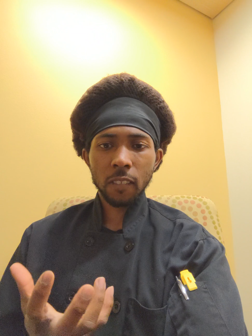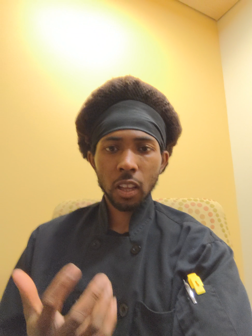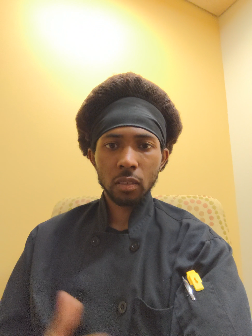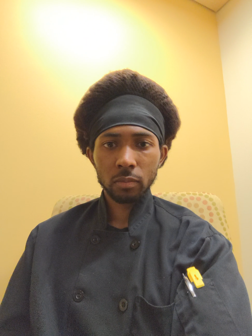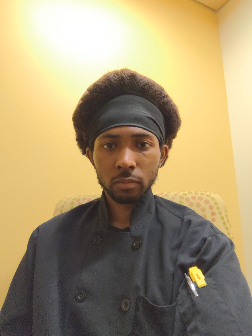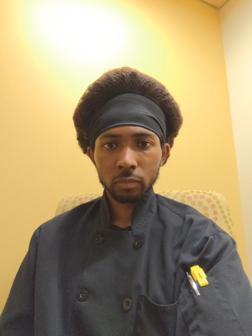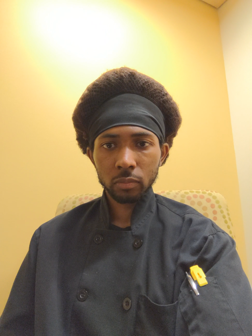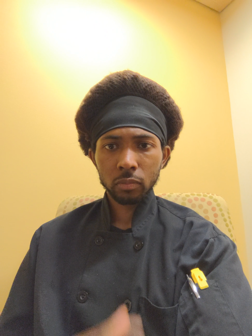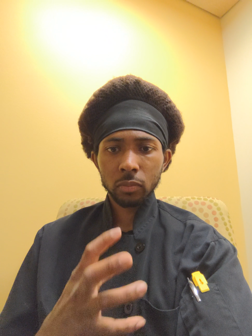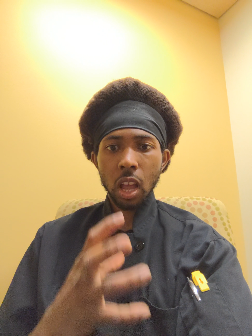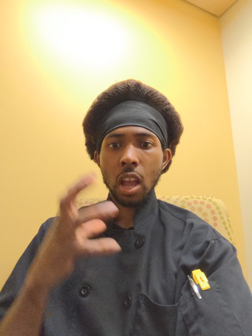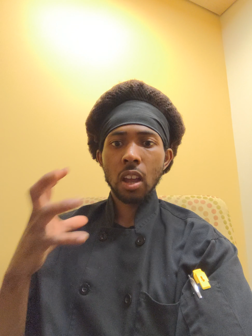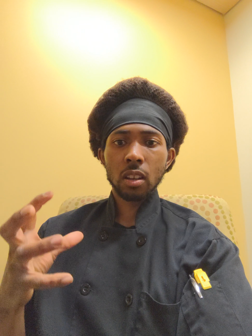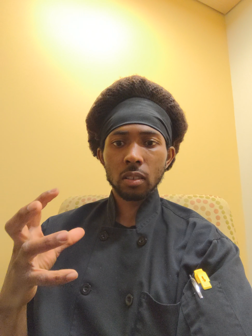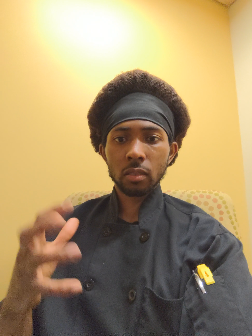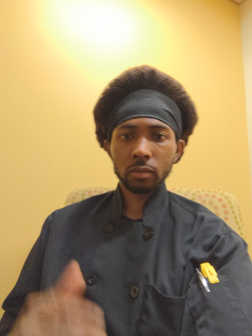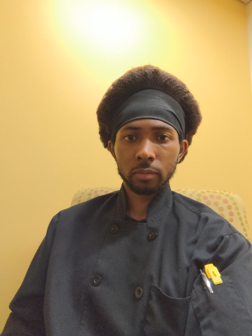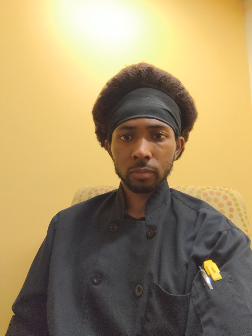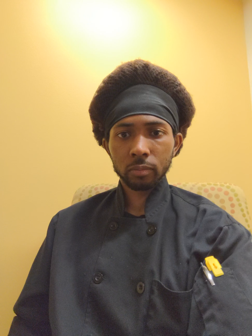a lot